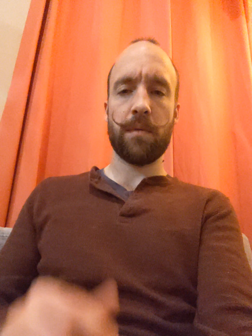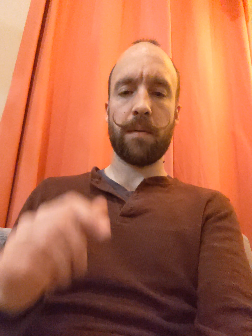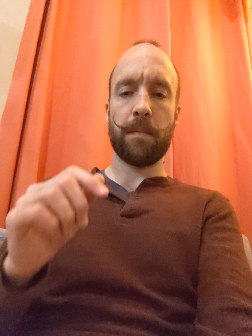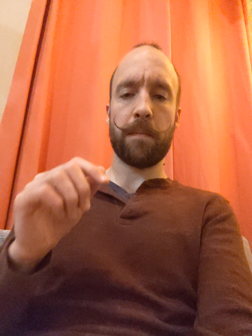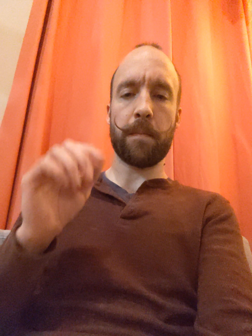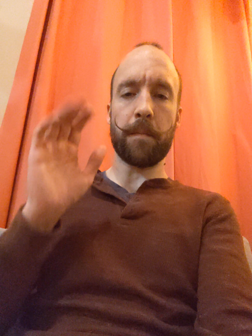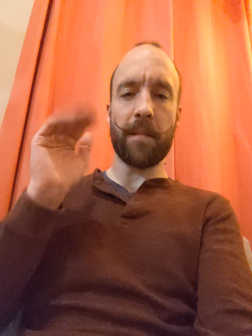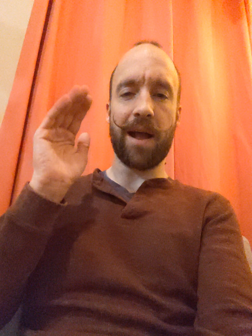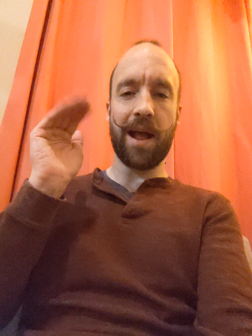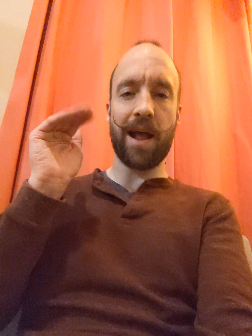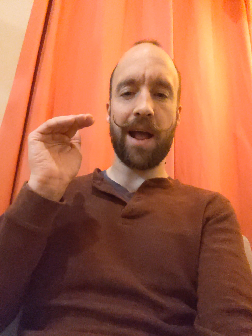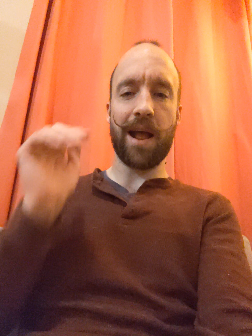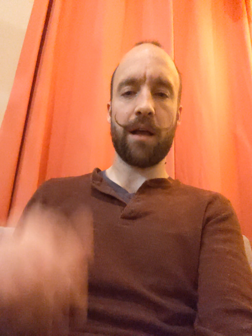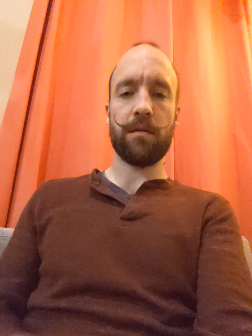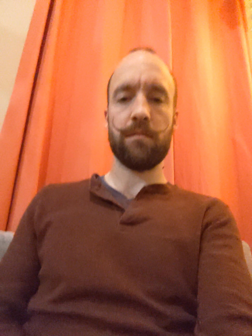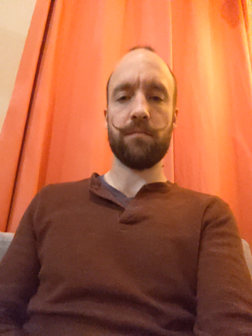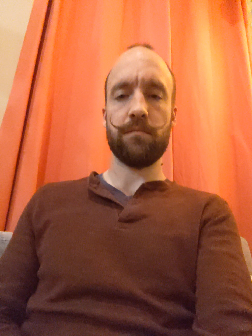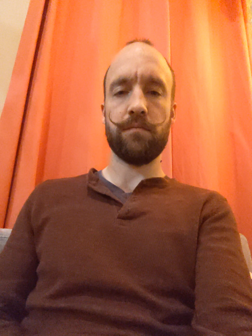bye